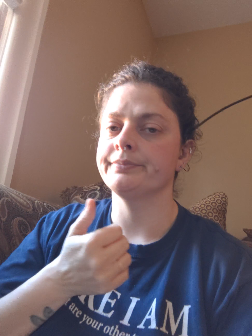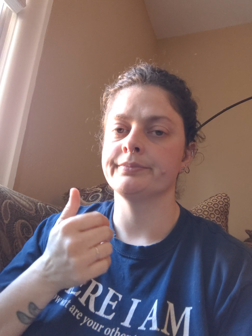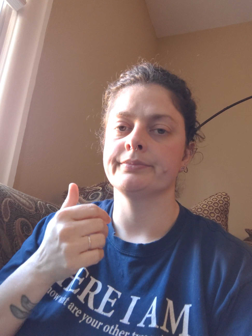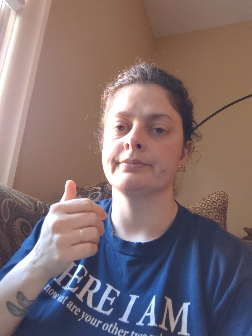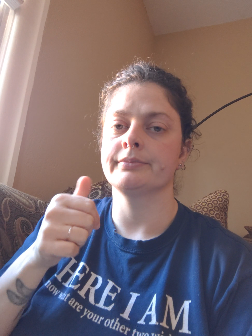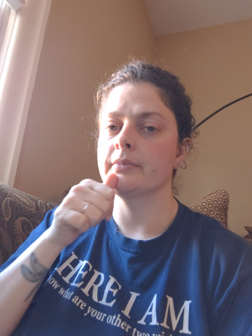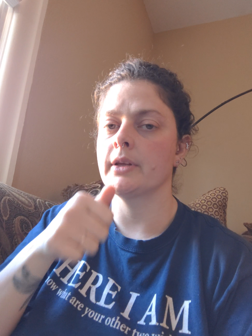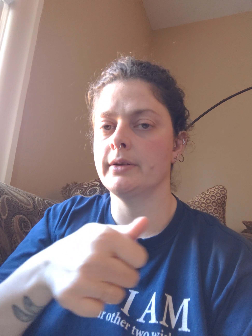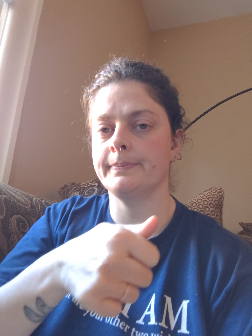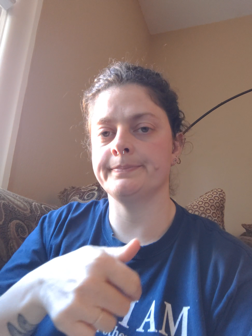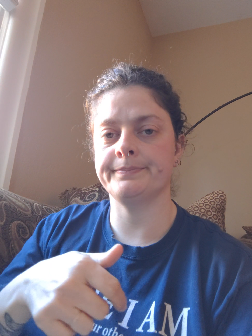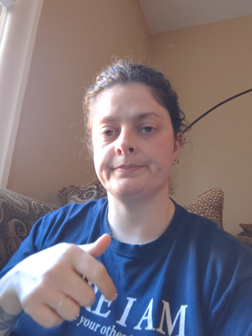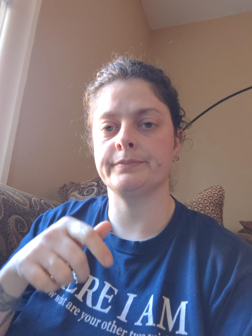hide